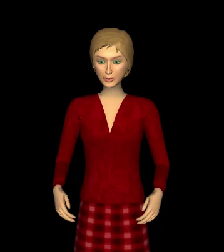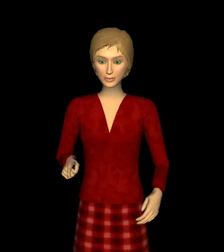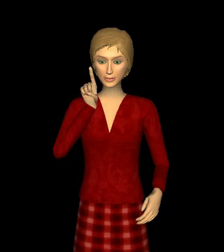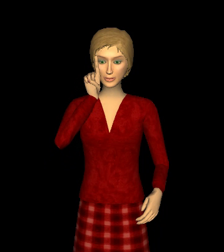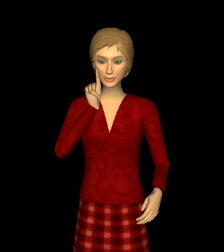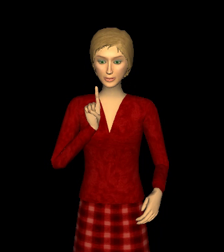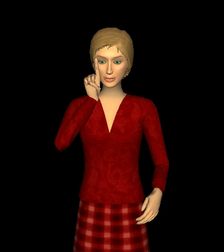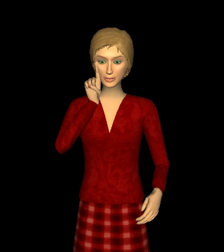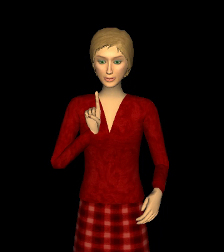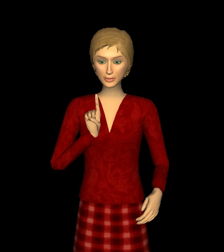بنت